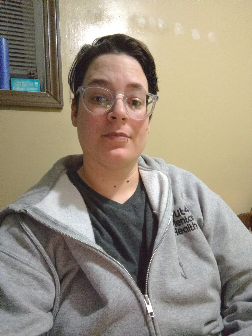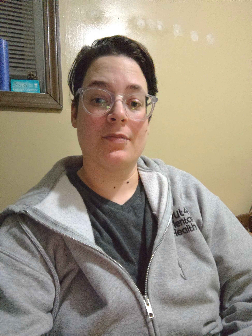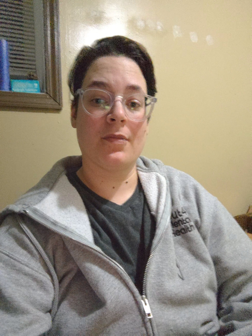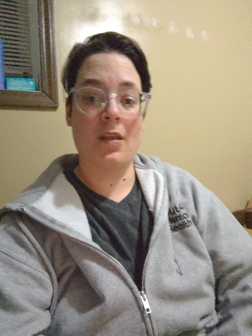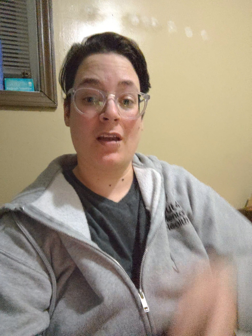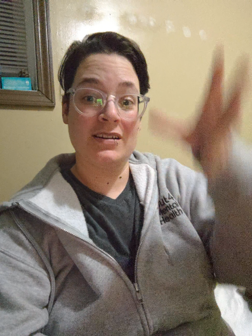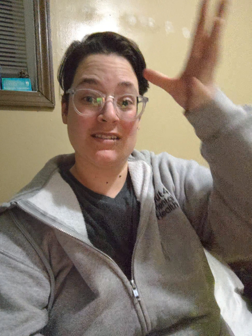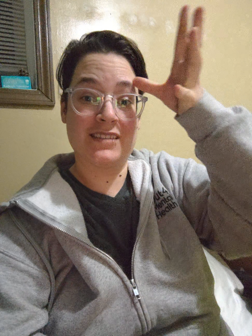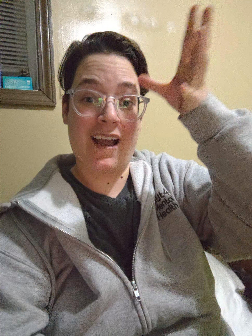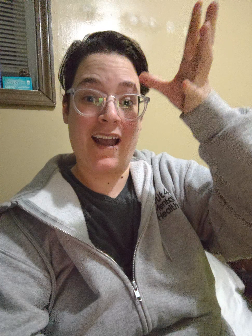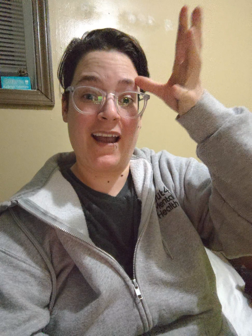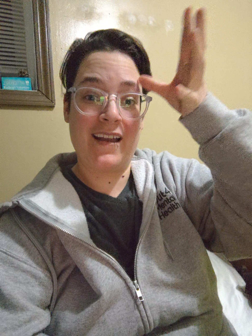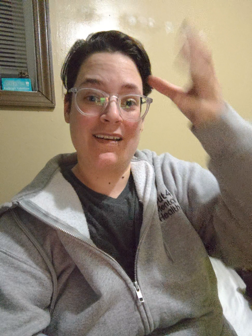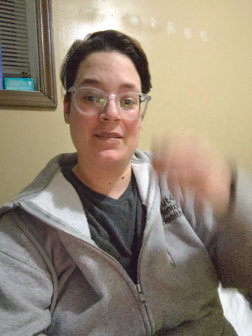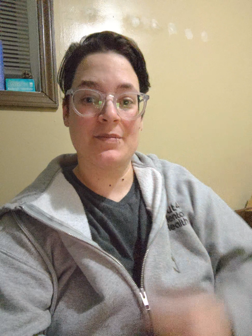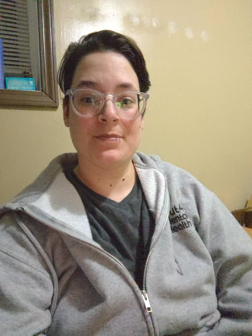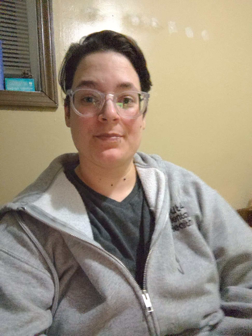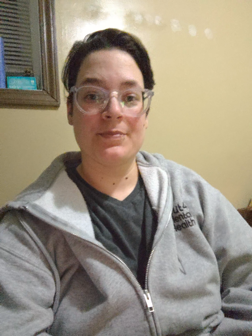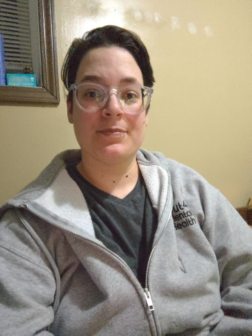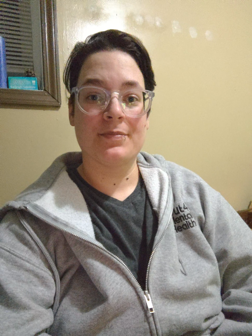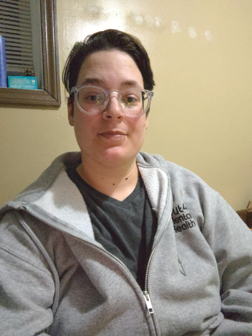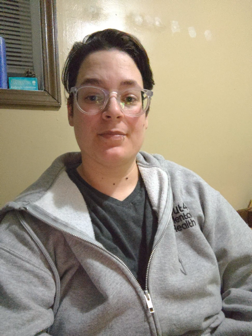dad